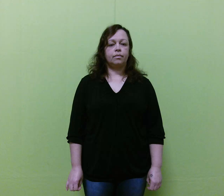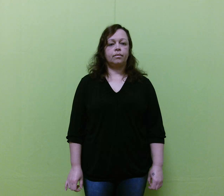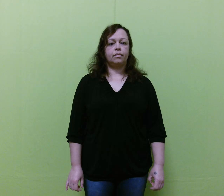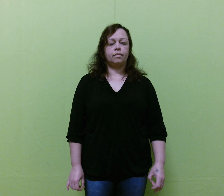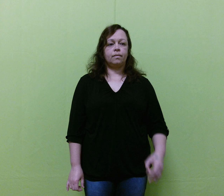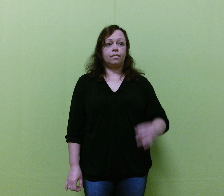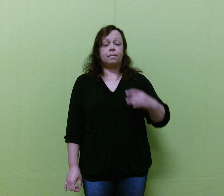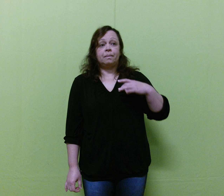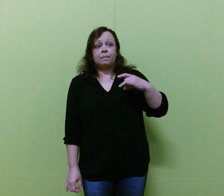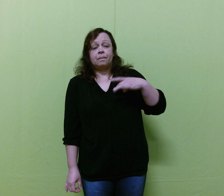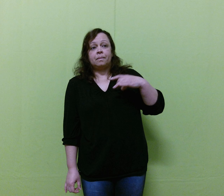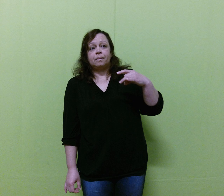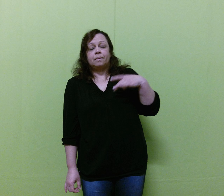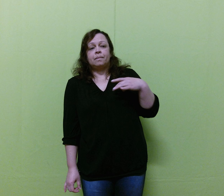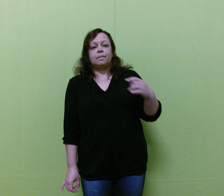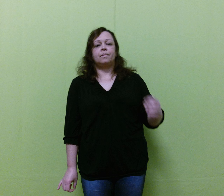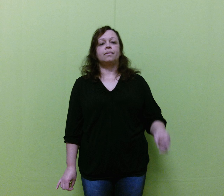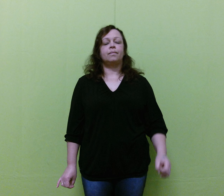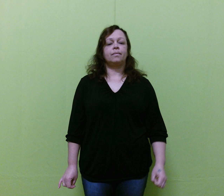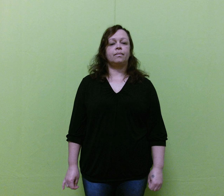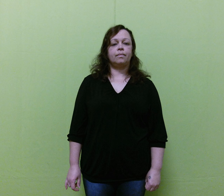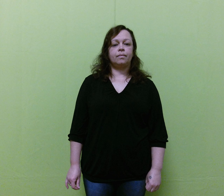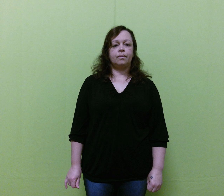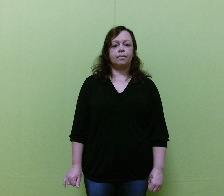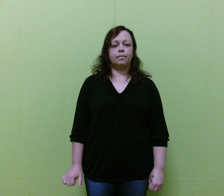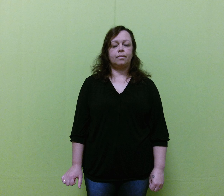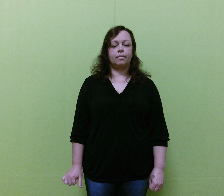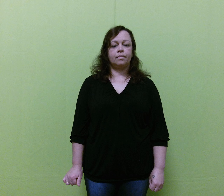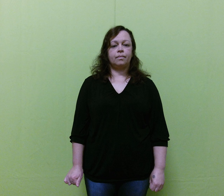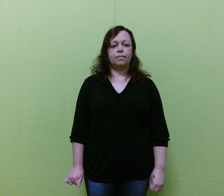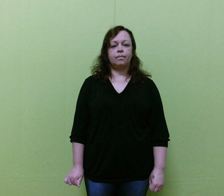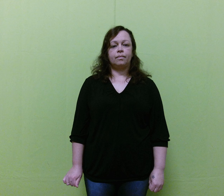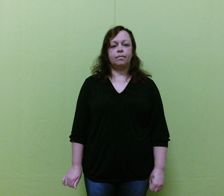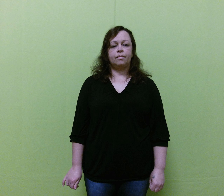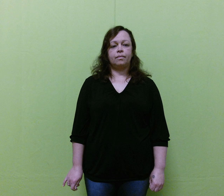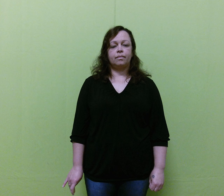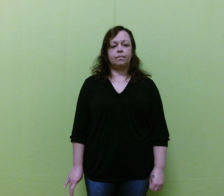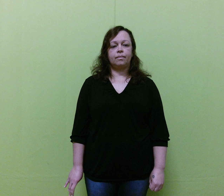medo